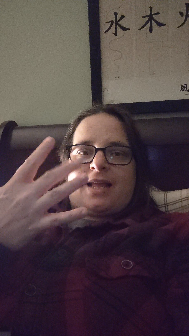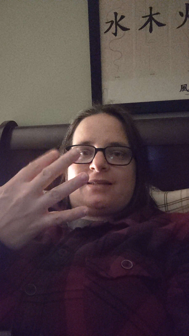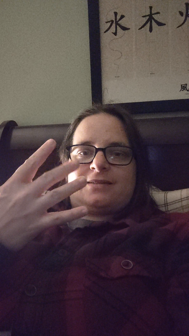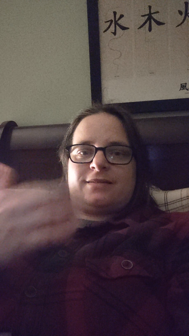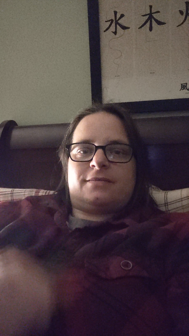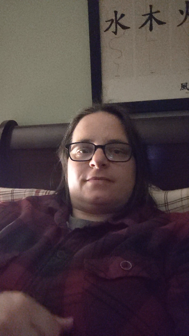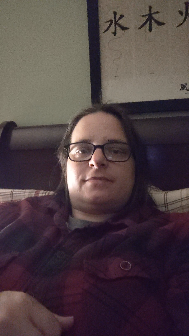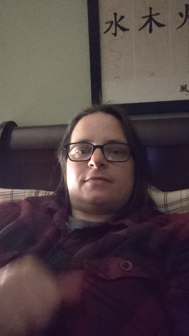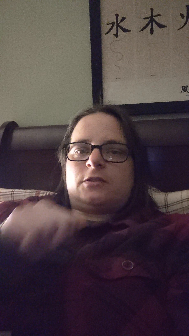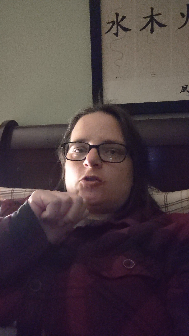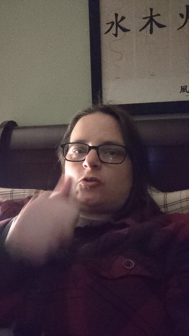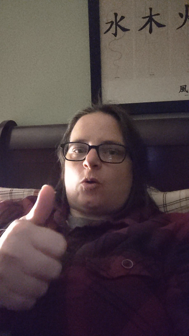don't